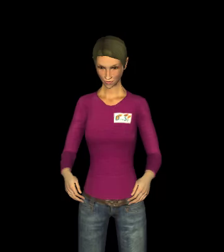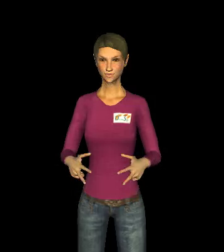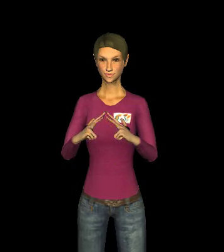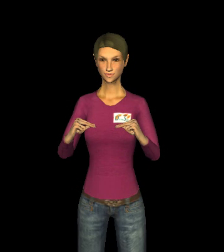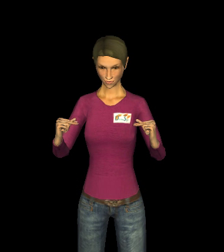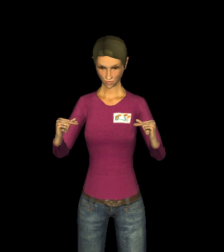نظيف